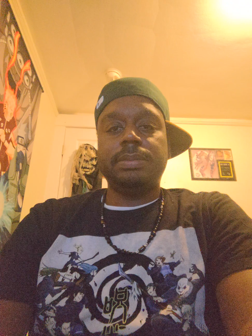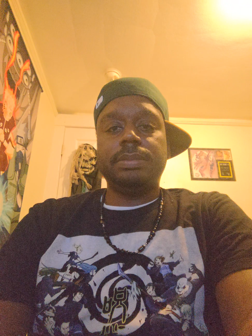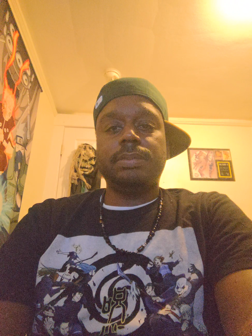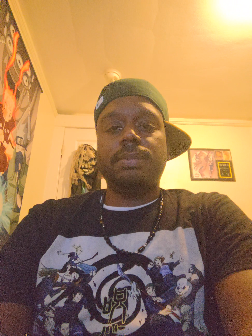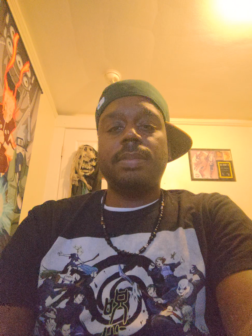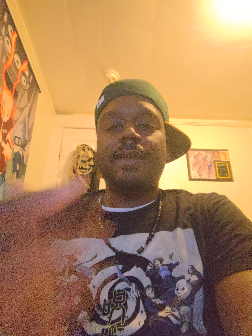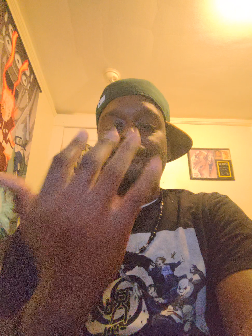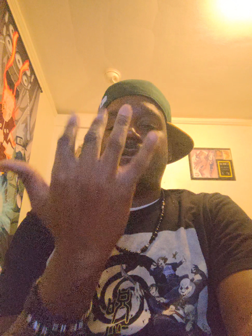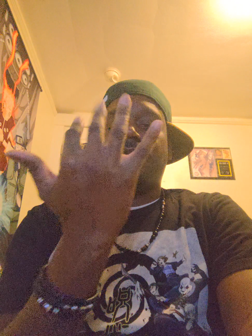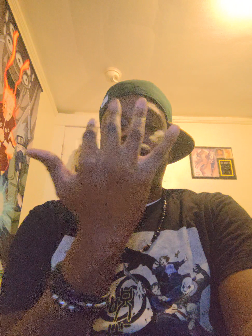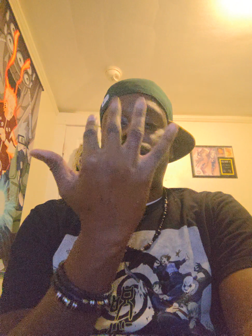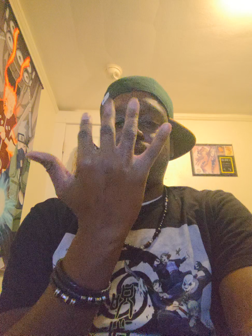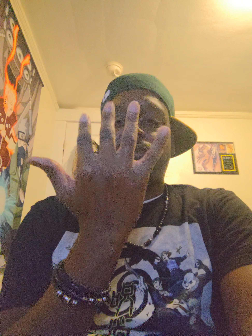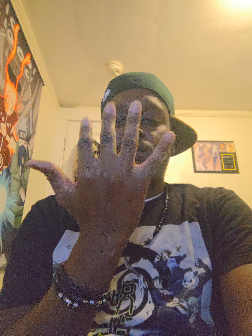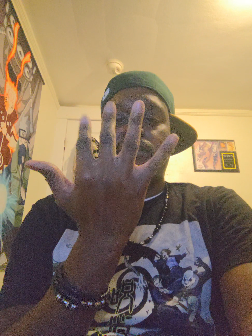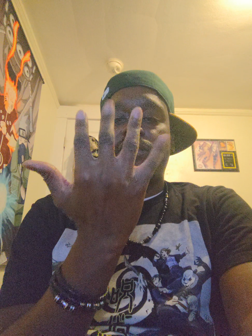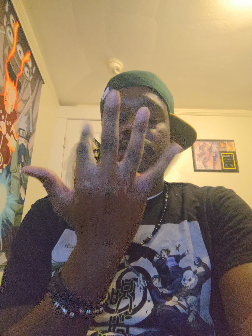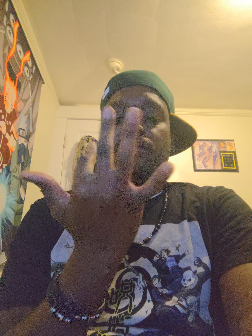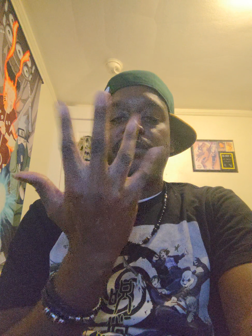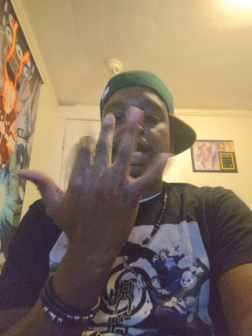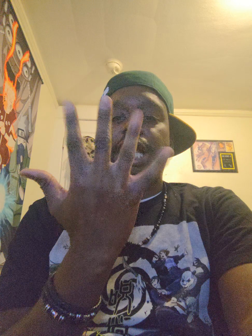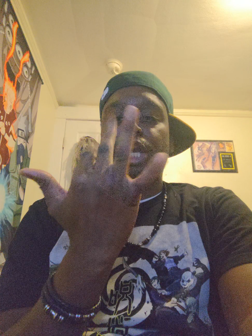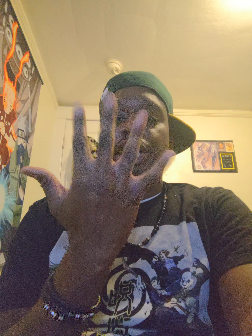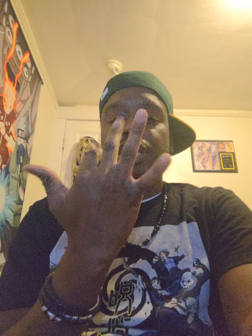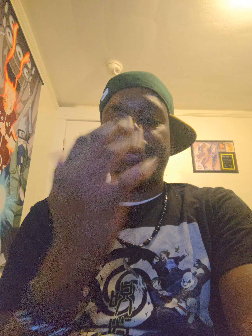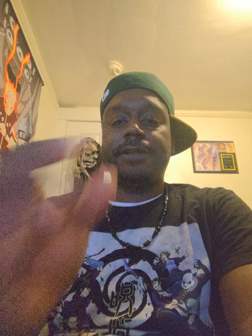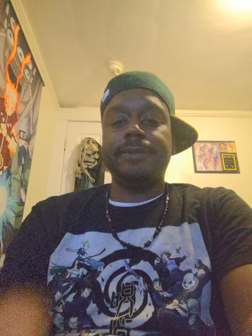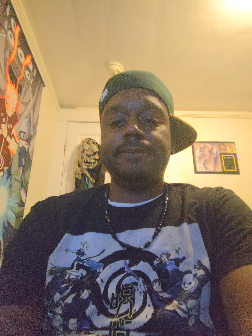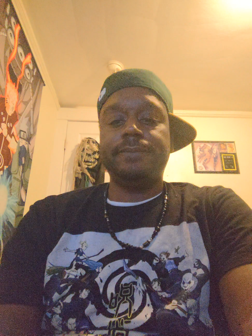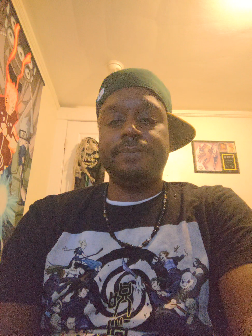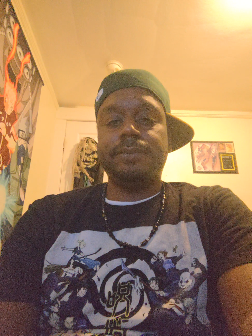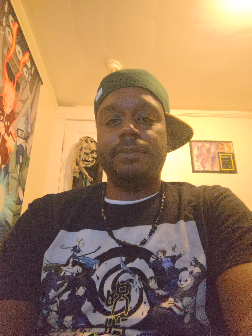finger